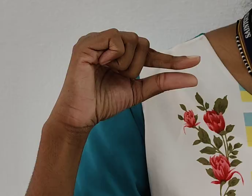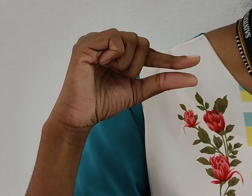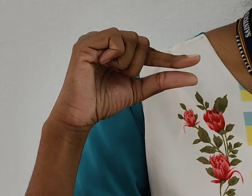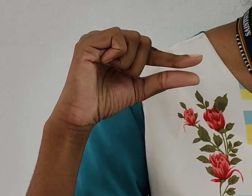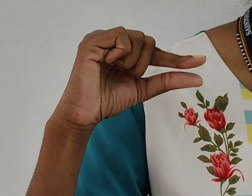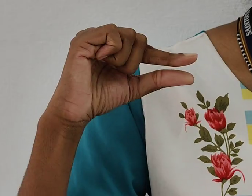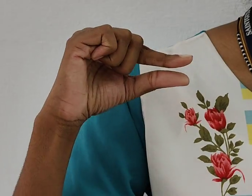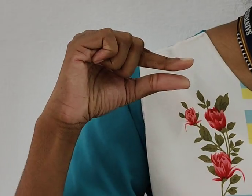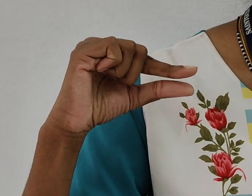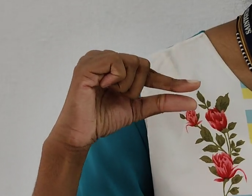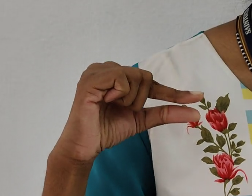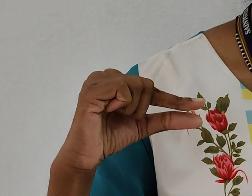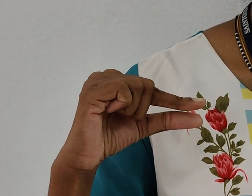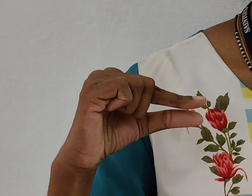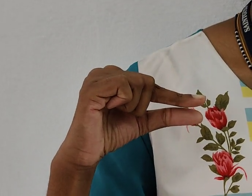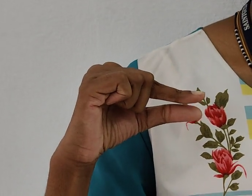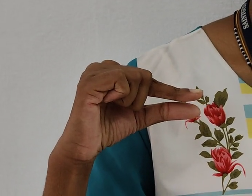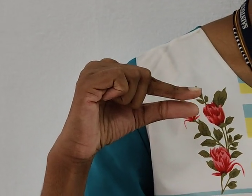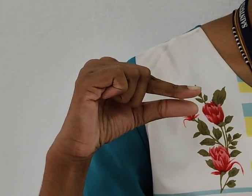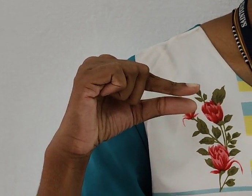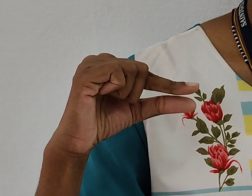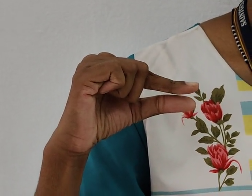ഊ